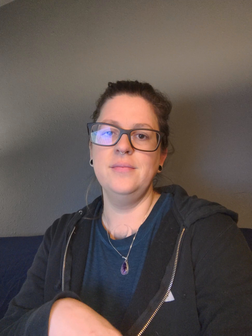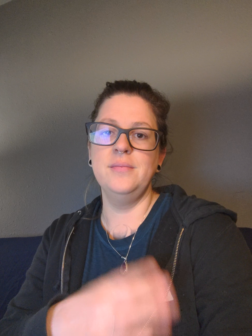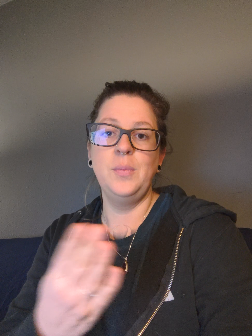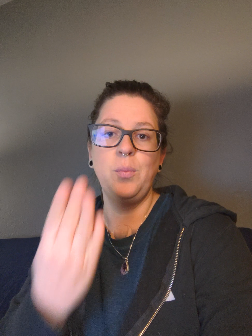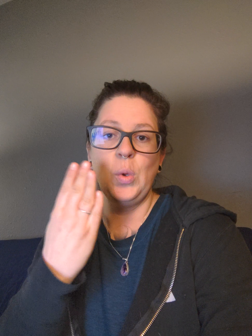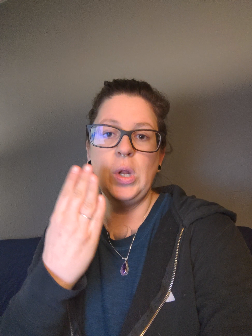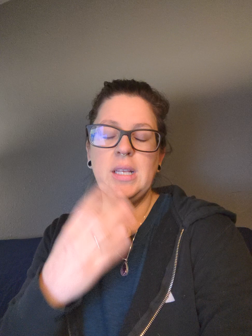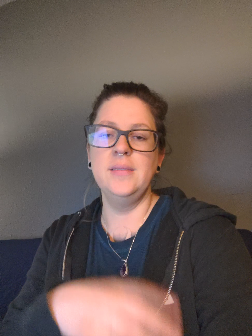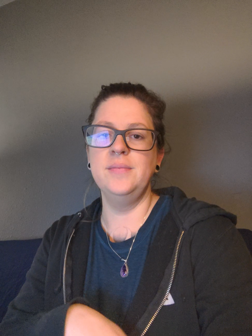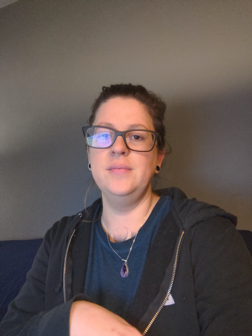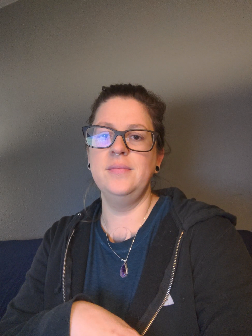morning